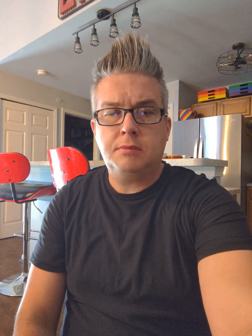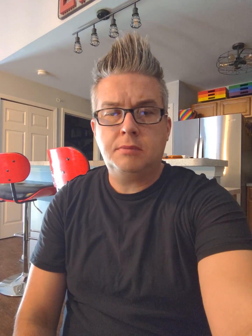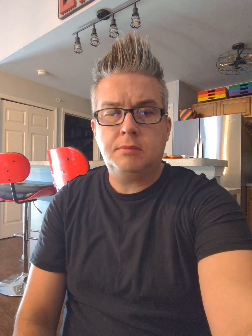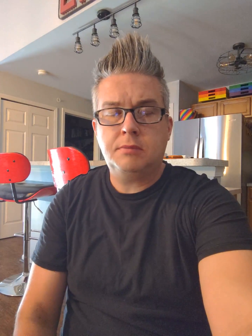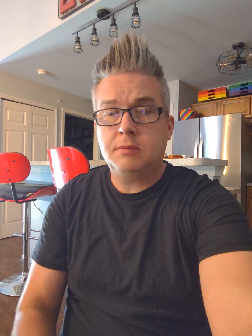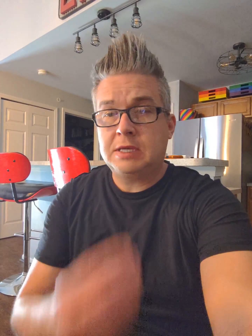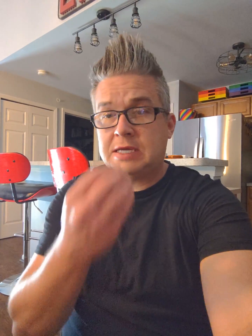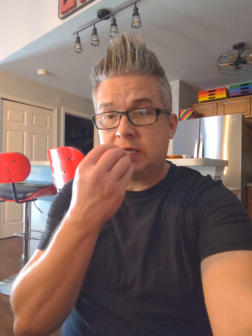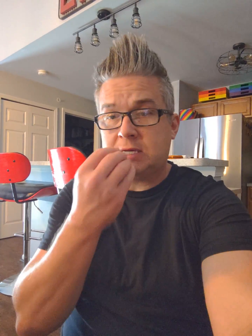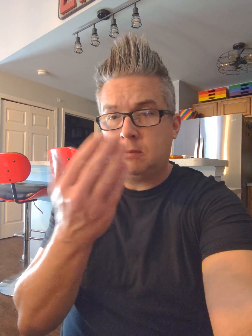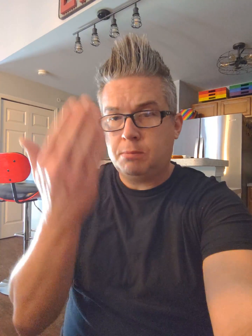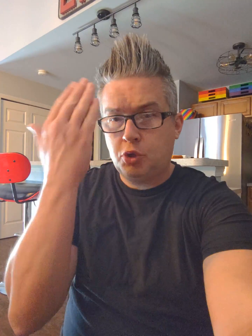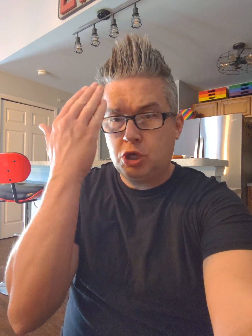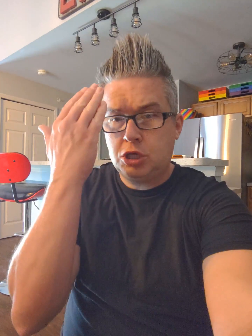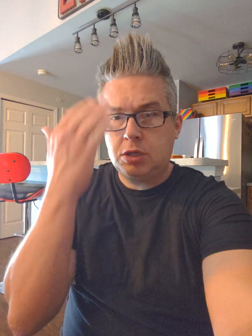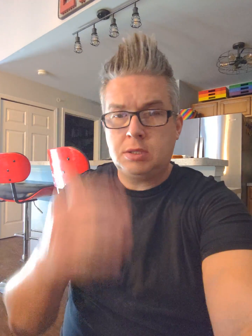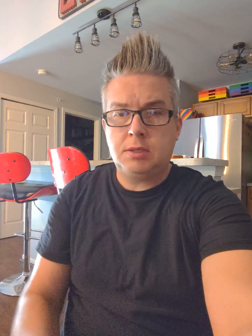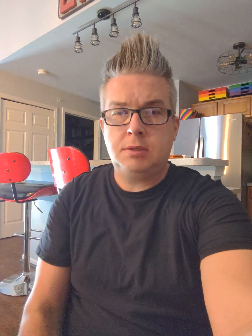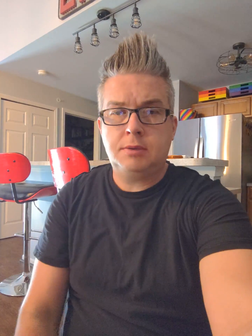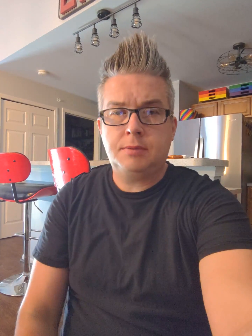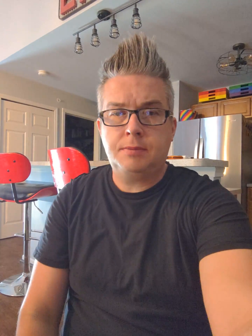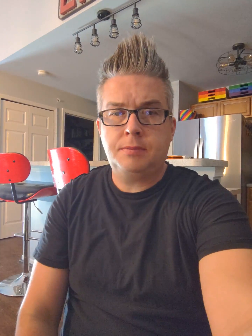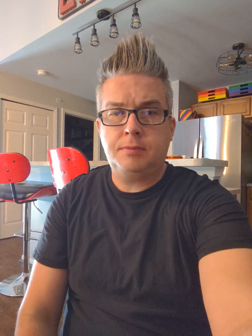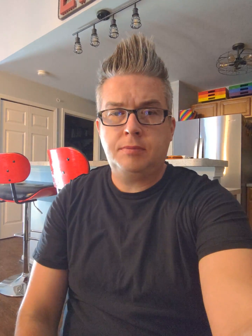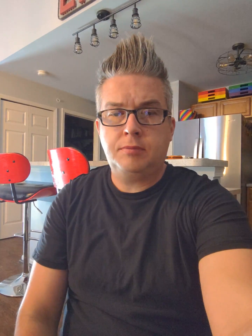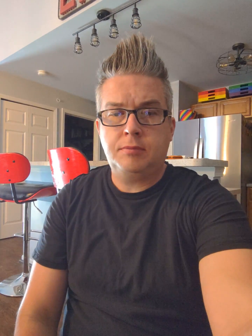breakfast